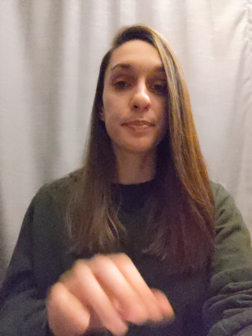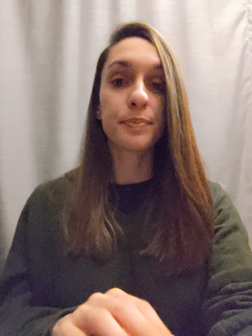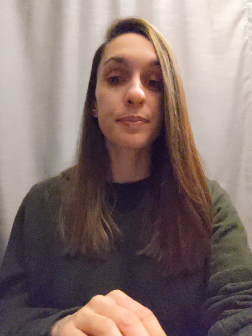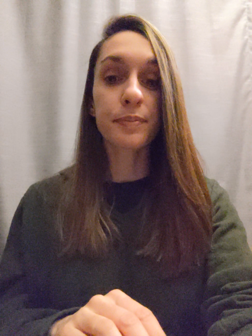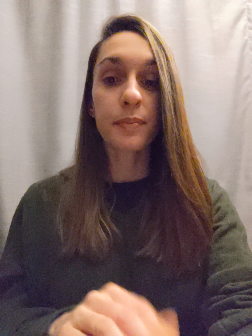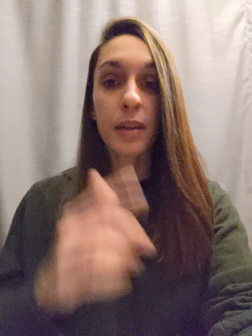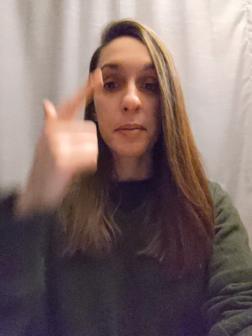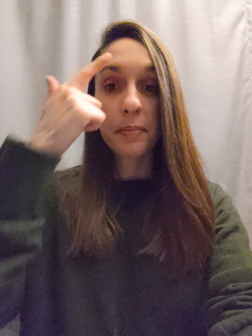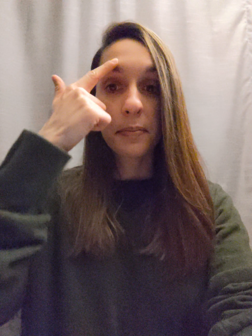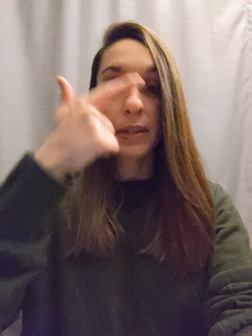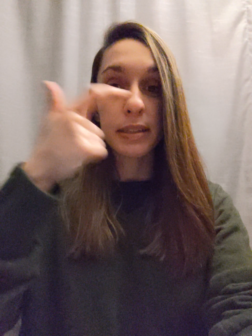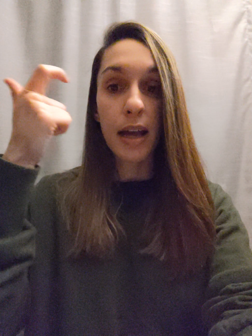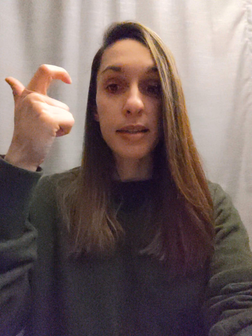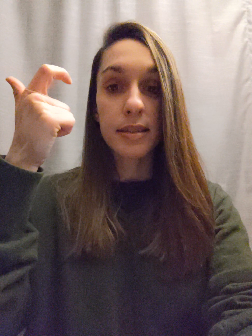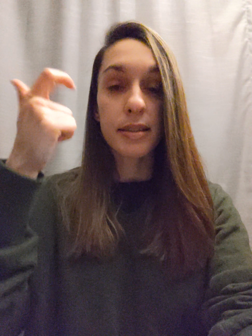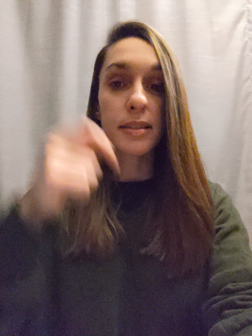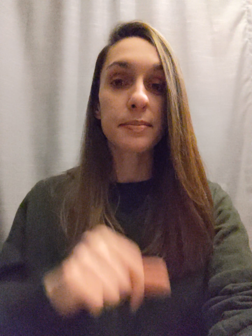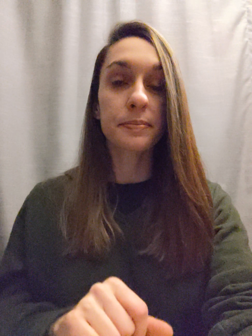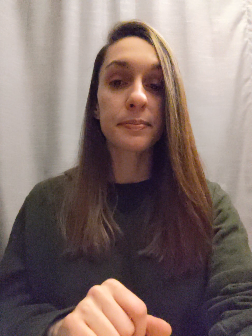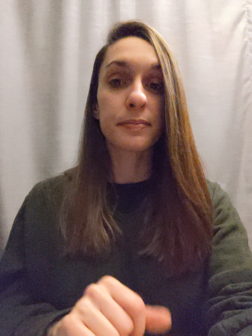because